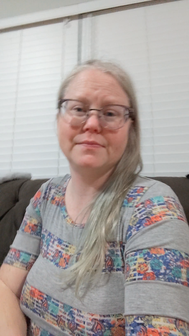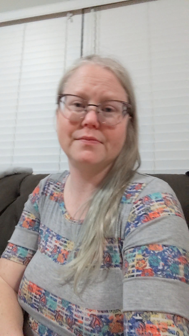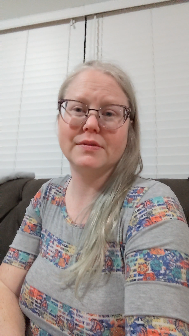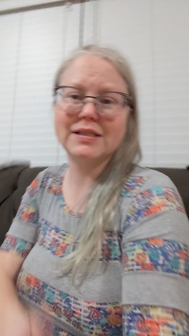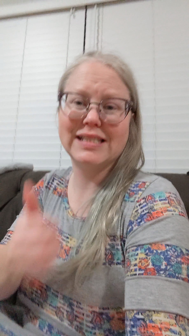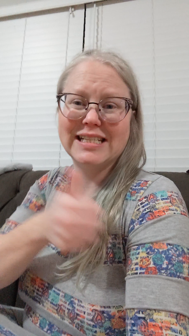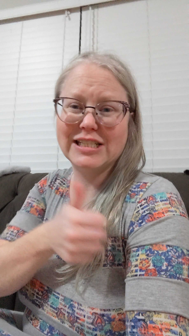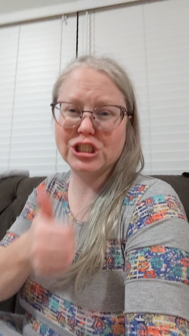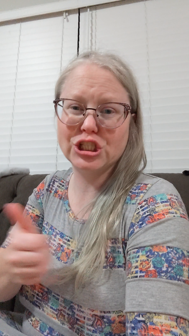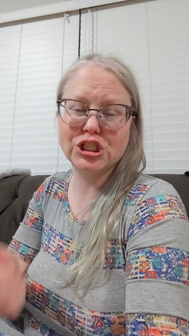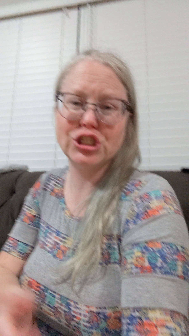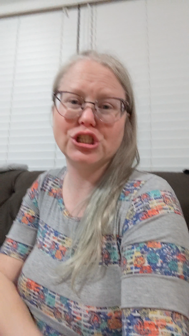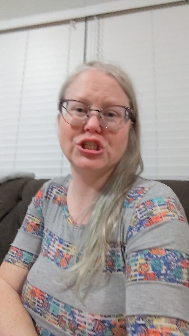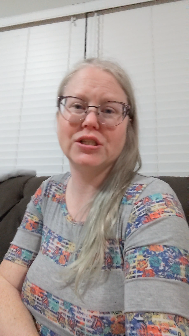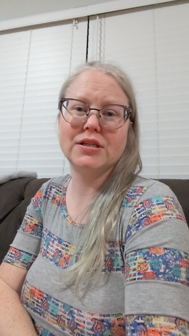each